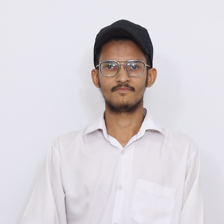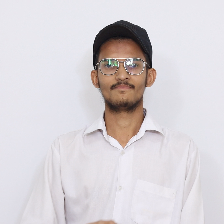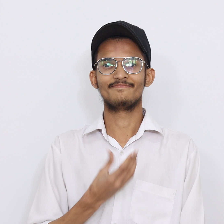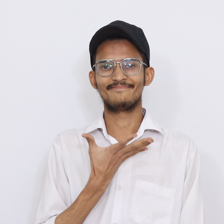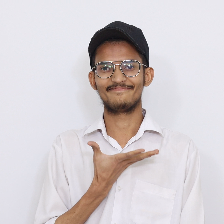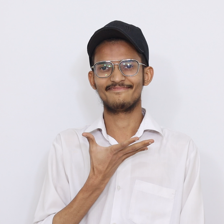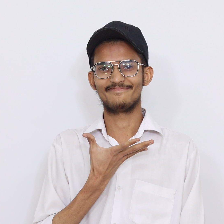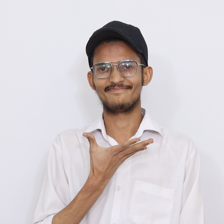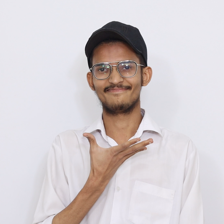glad